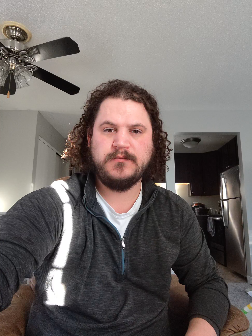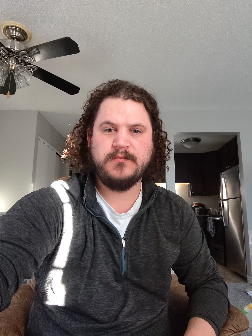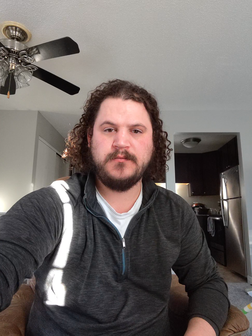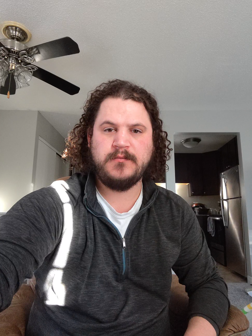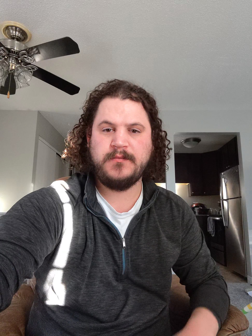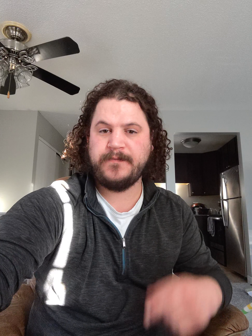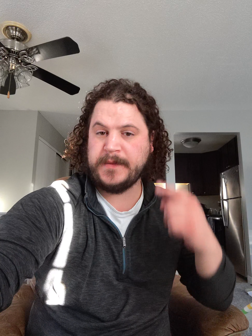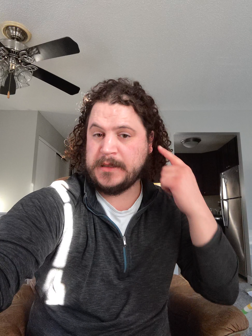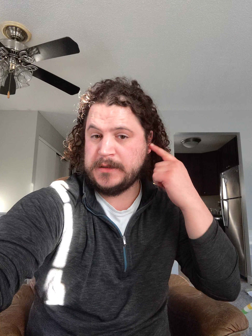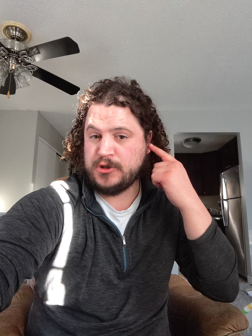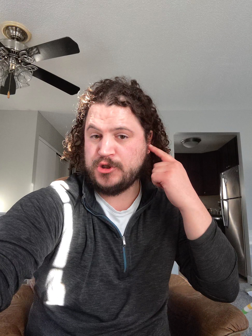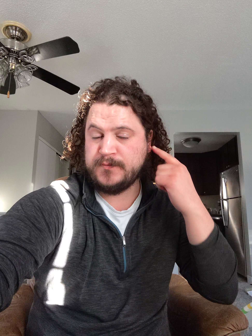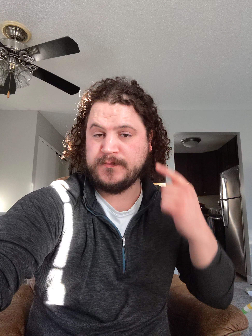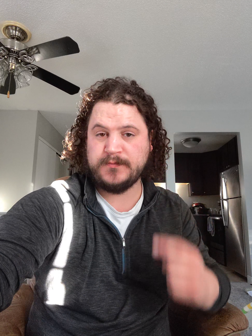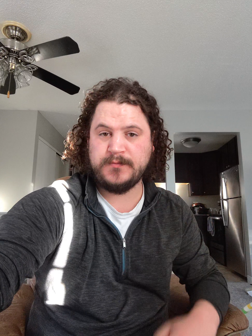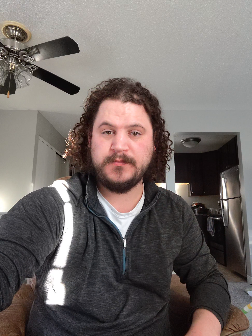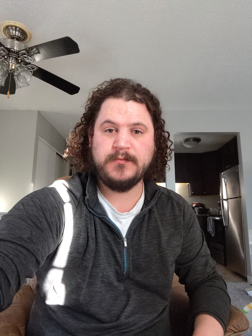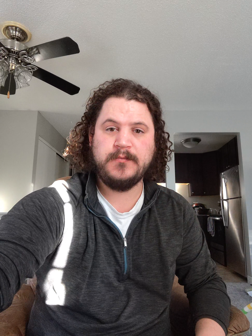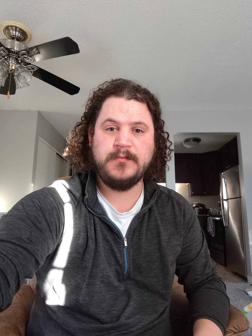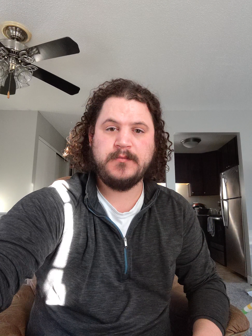ear